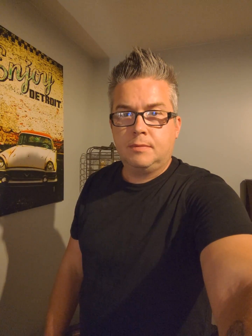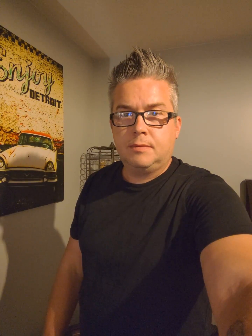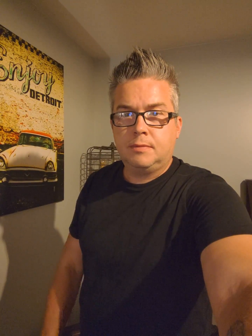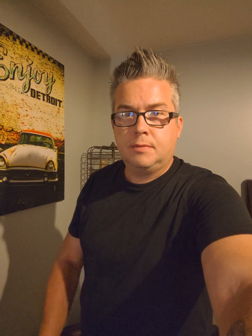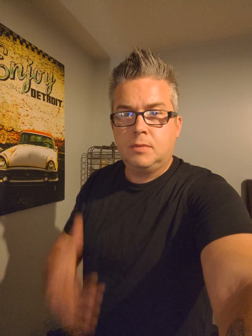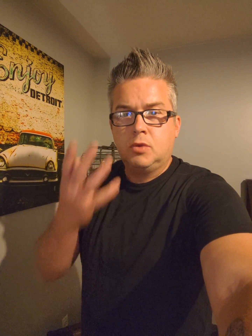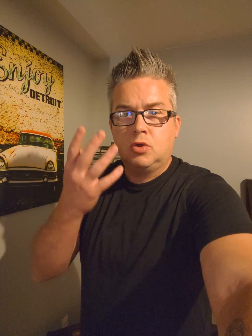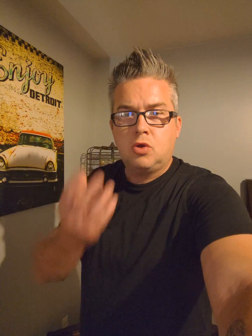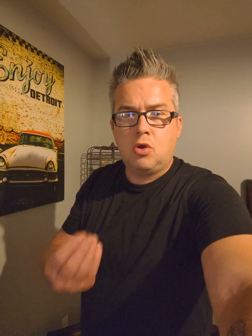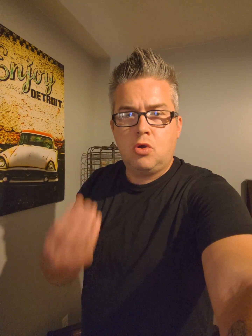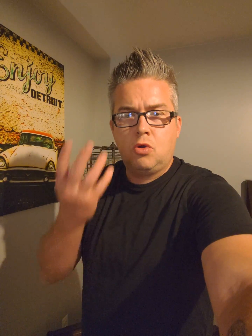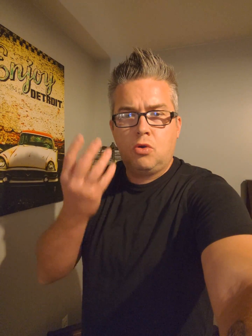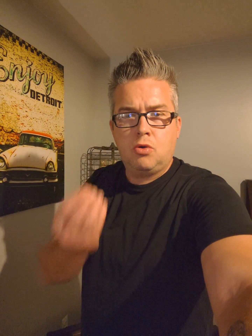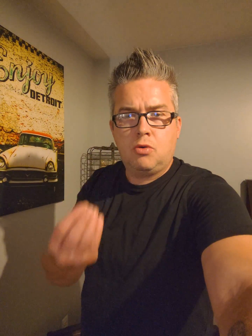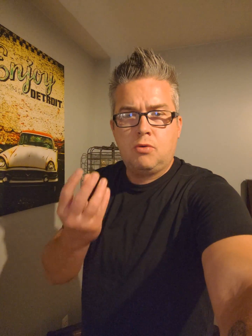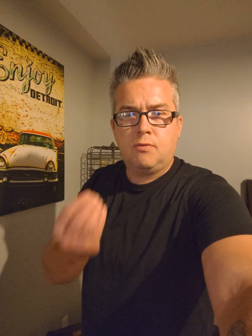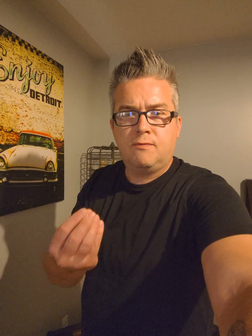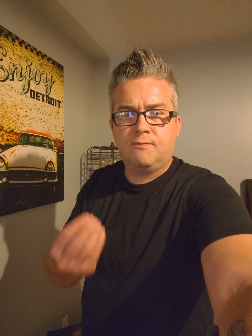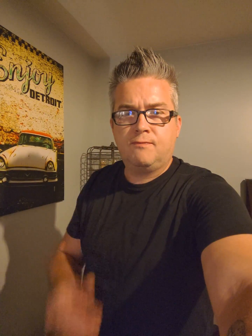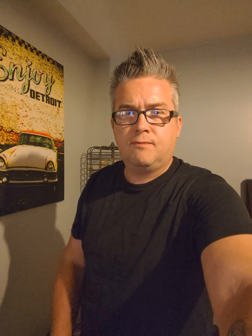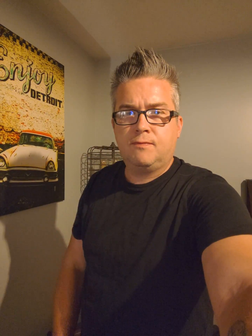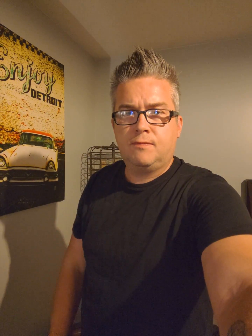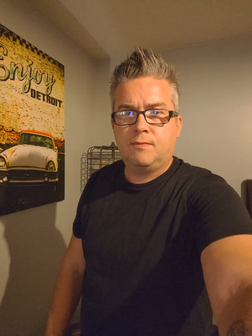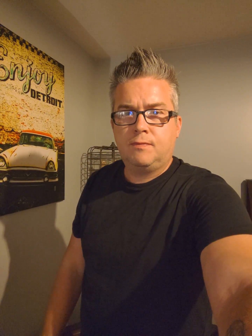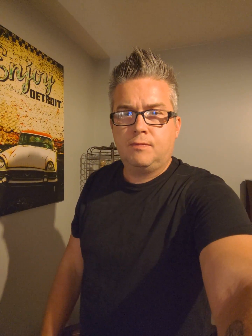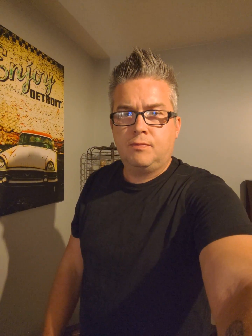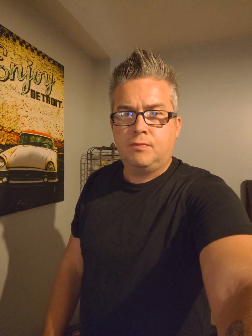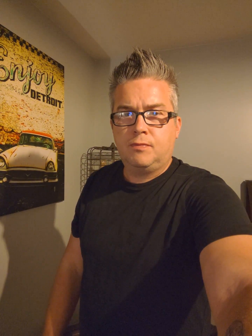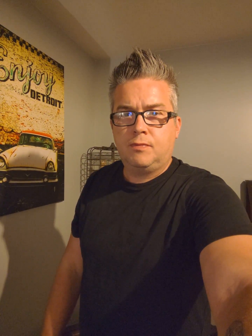gentle